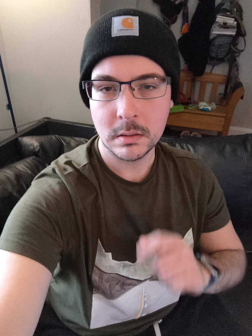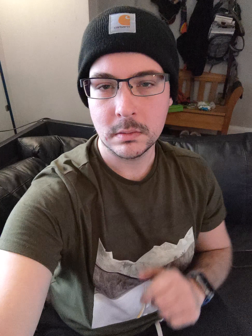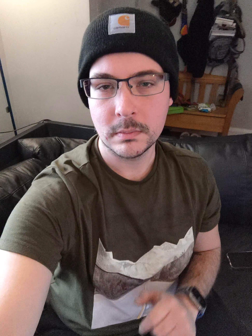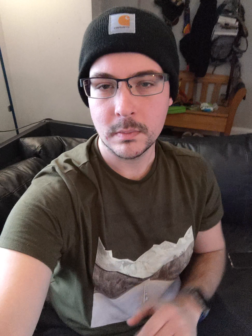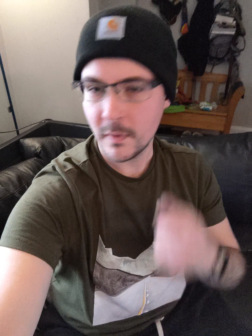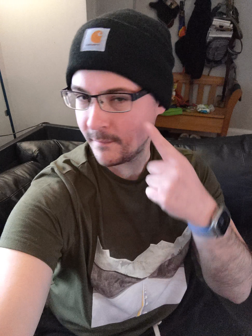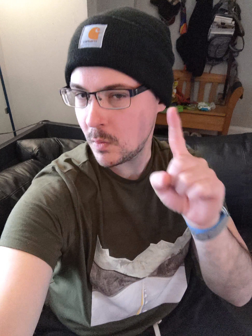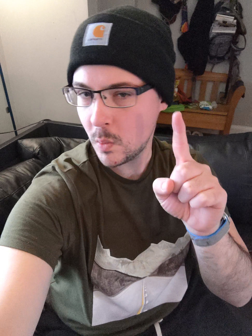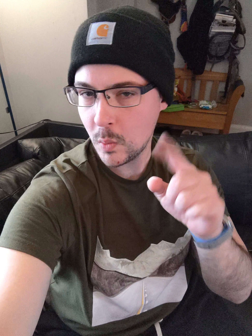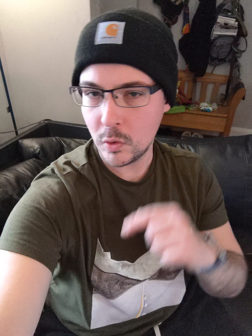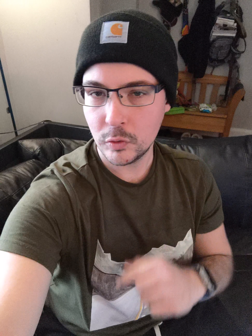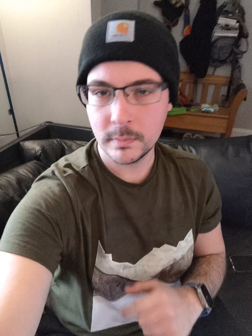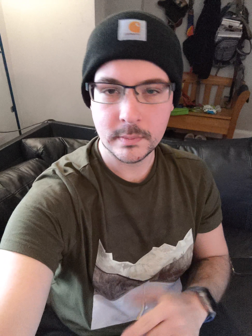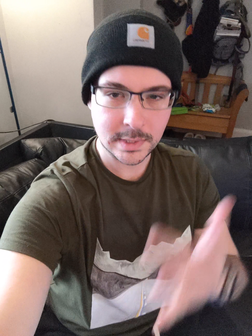for